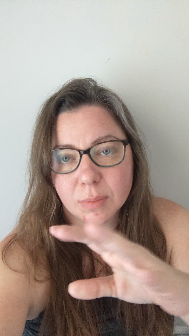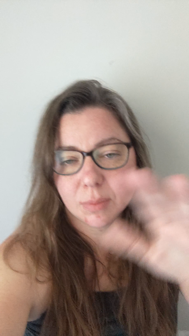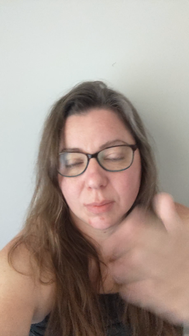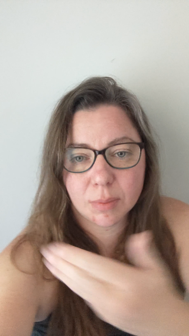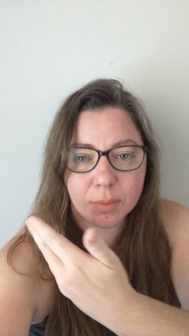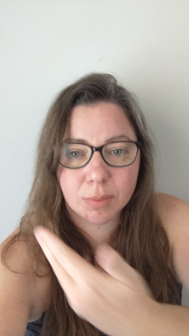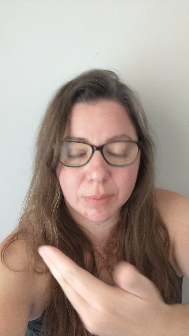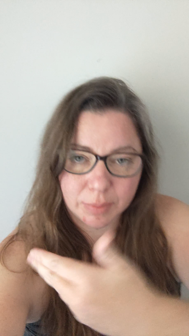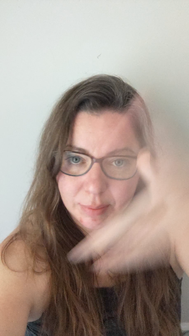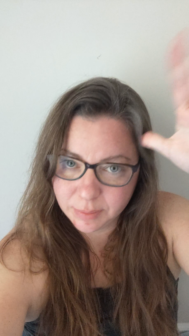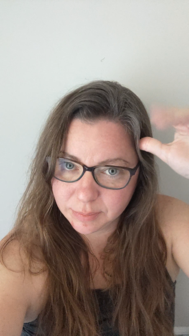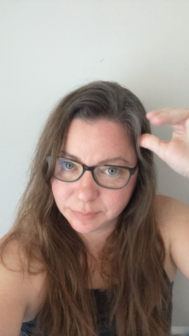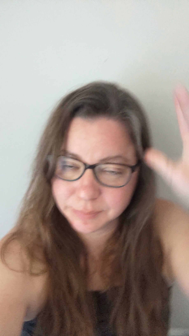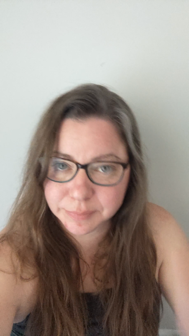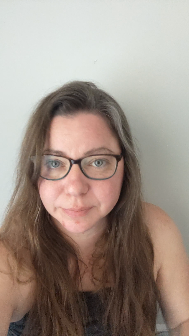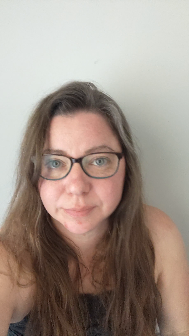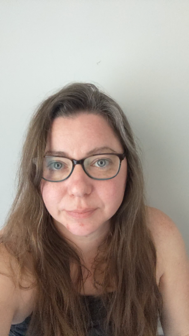pony